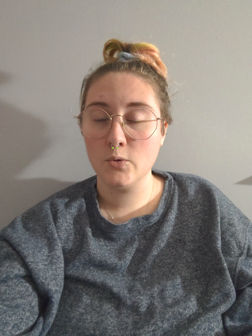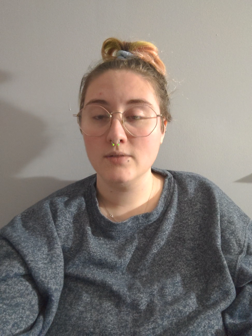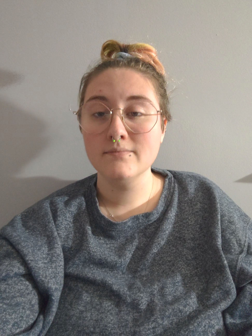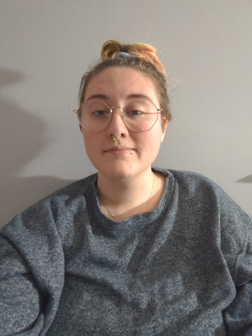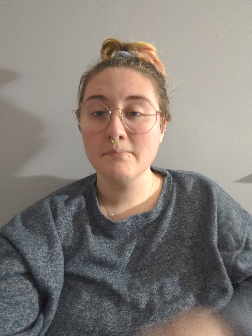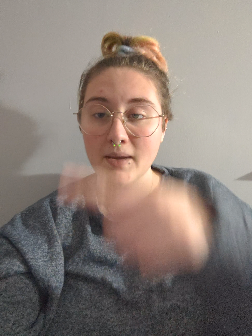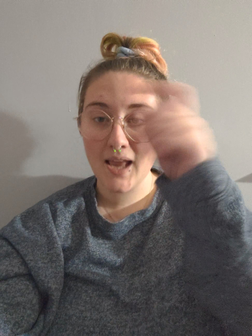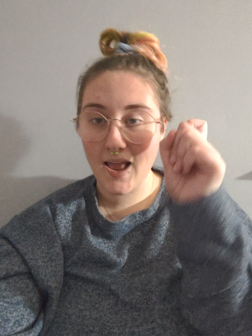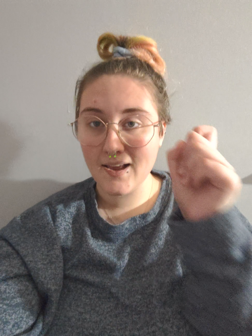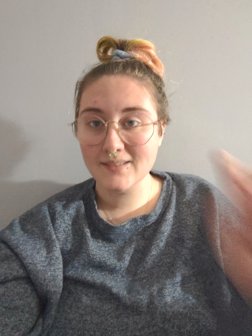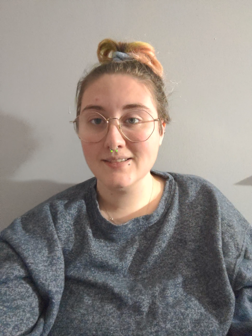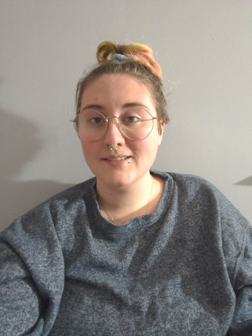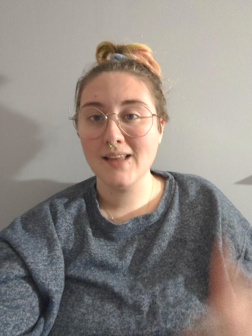because